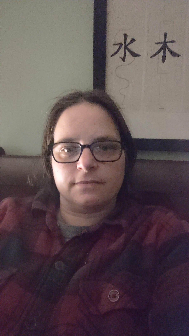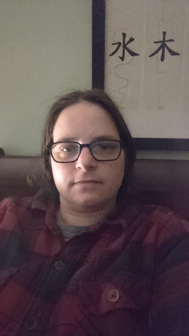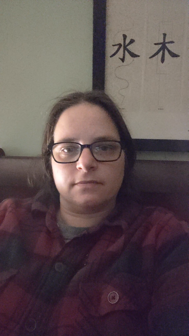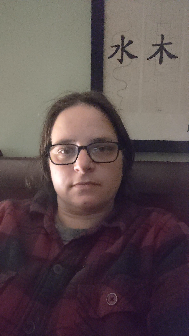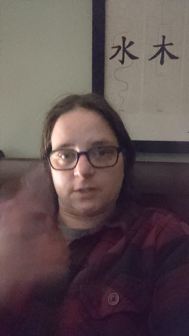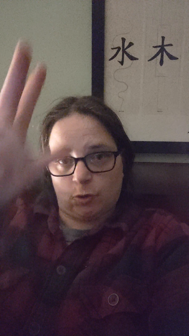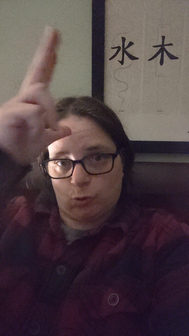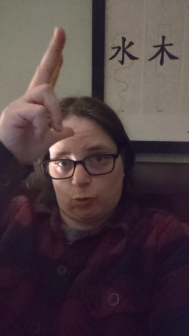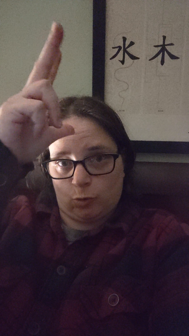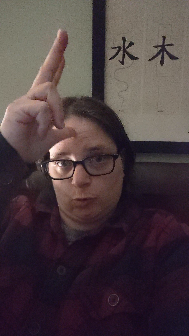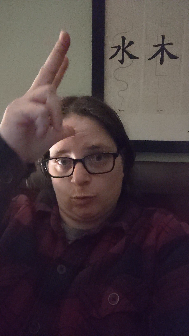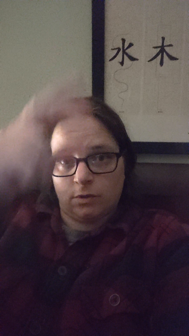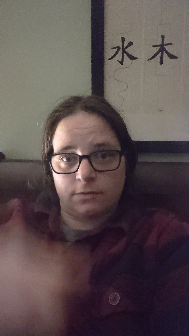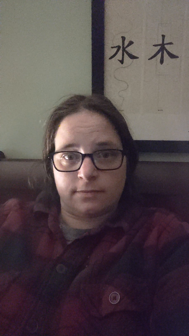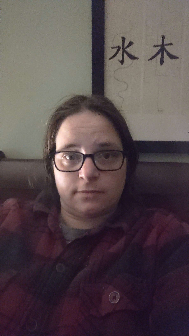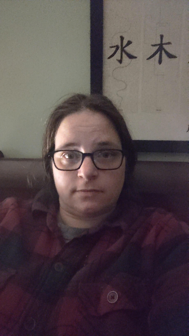rooster